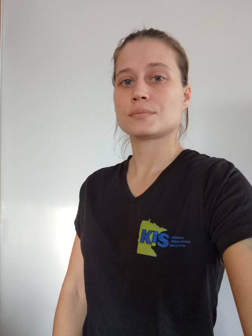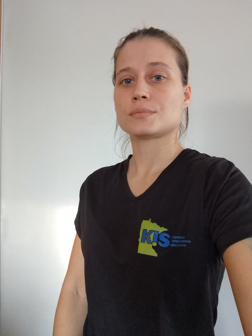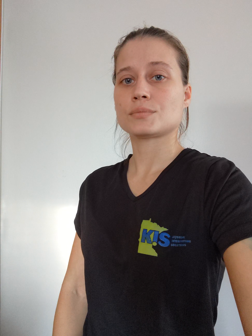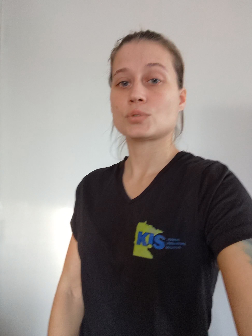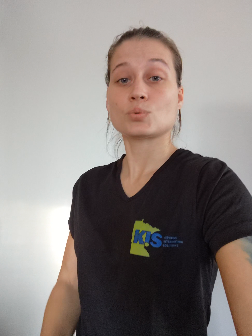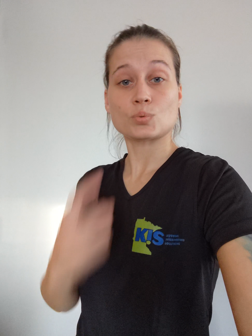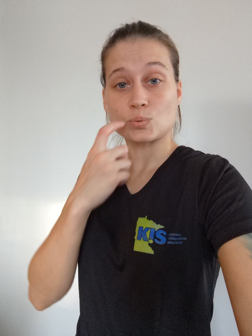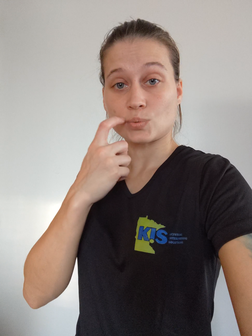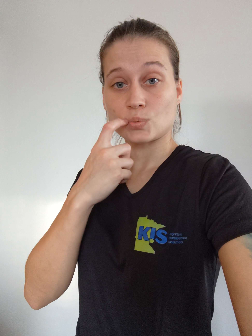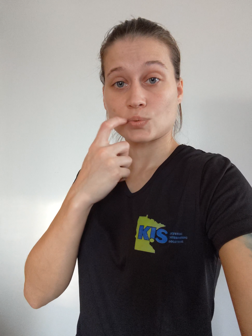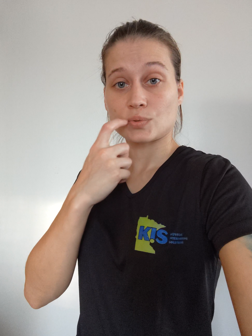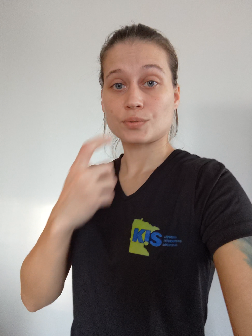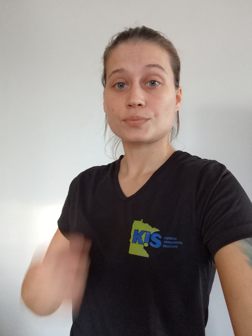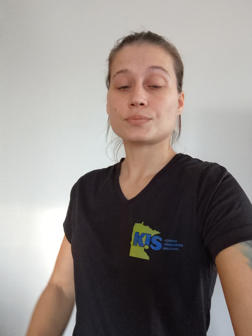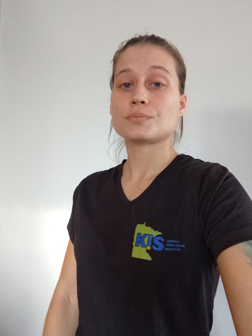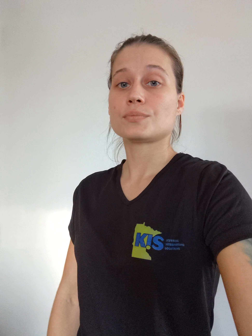tooth